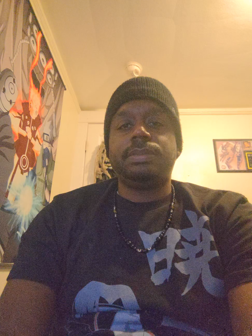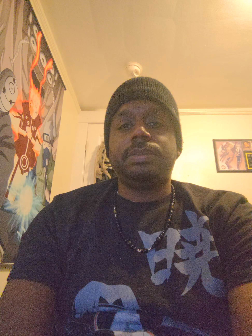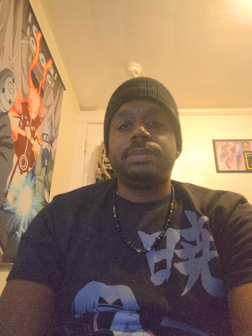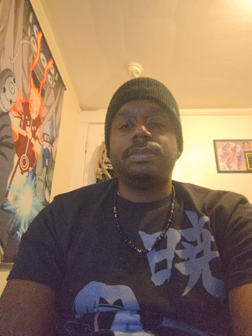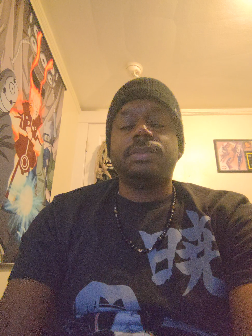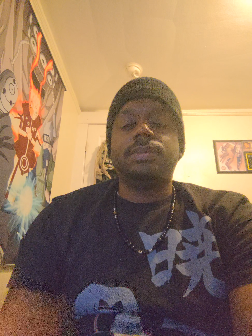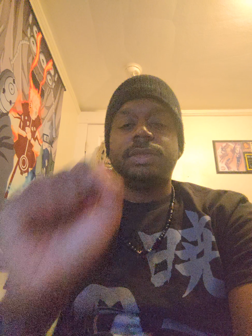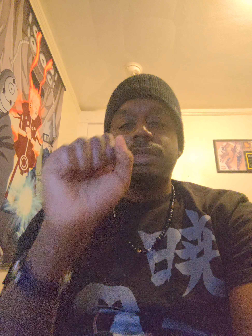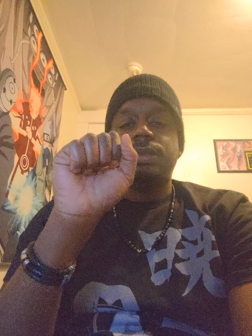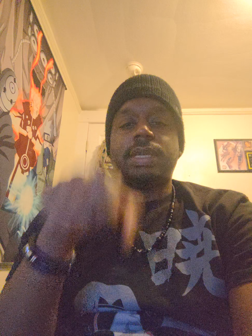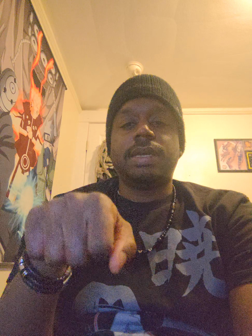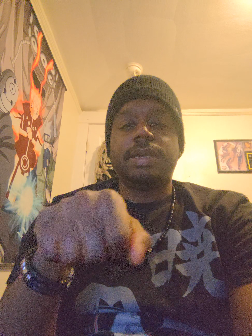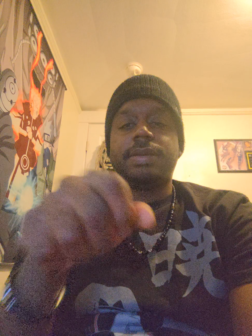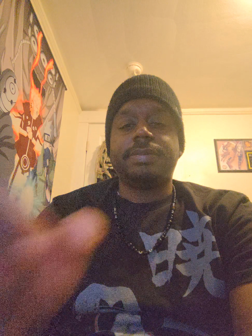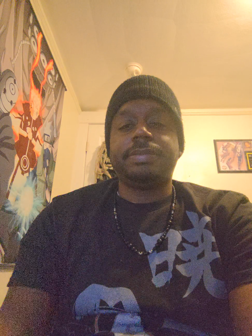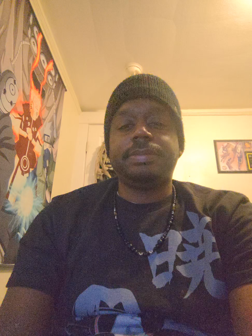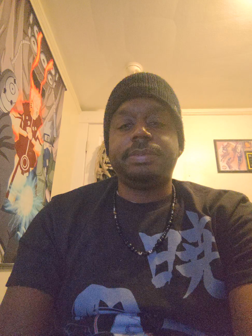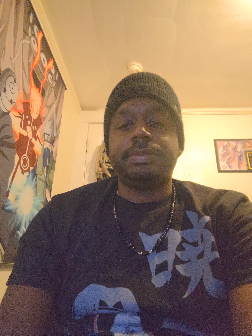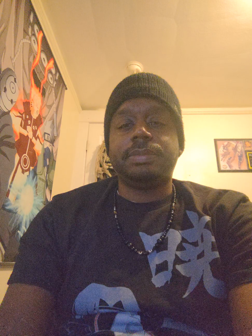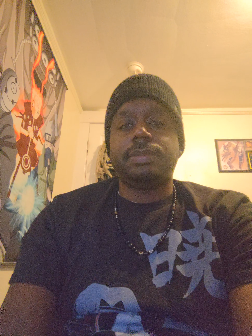can